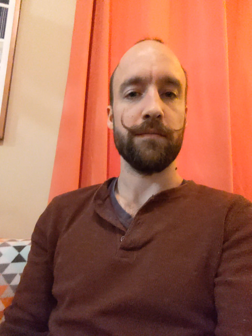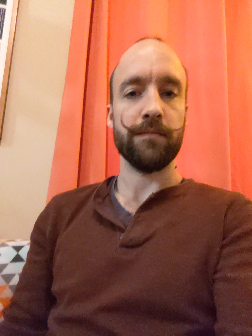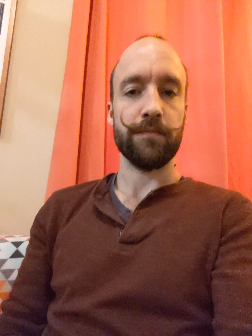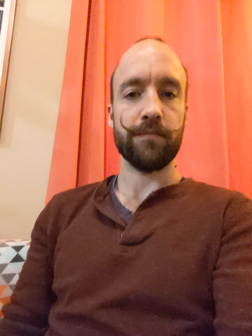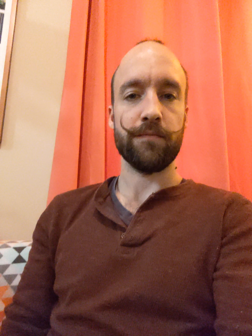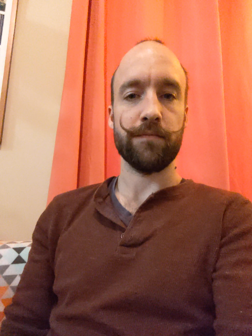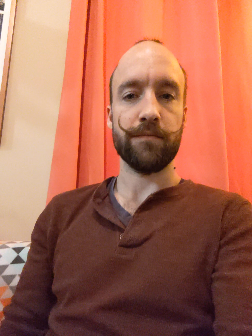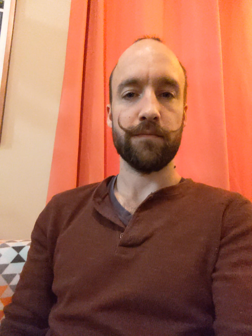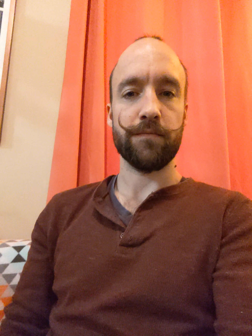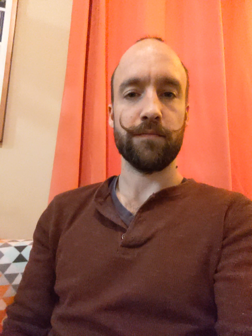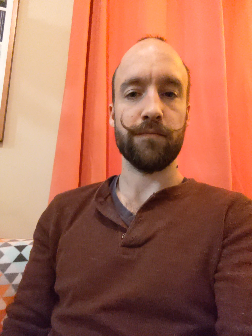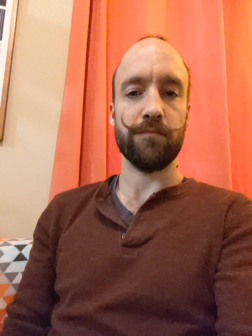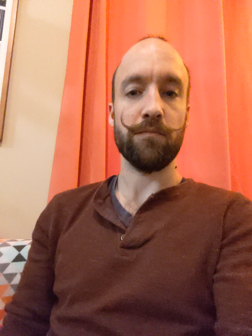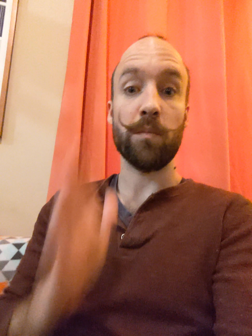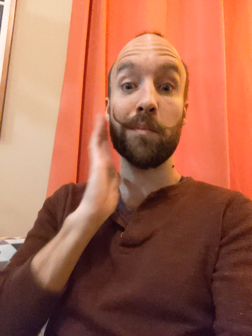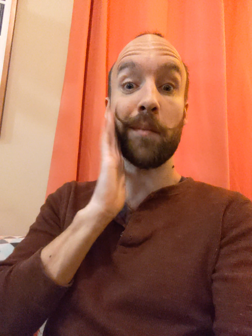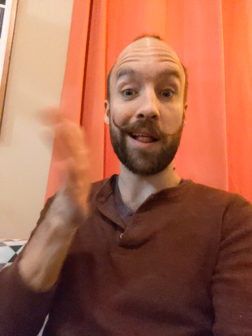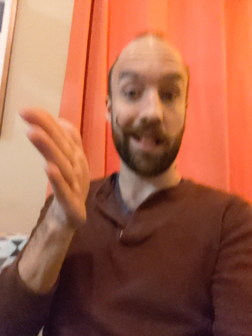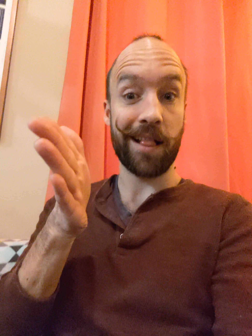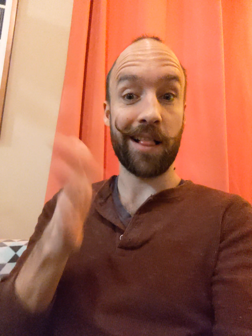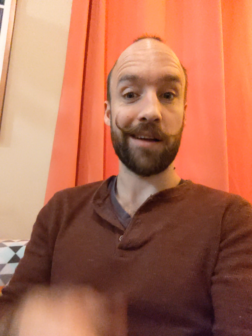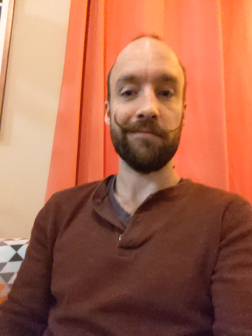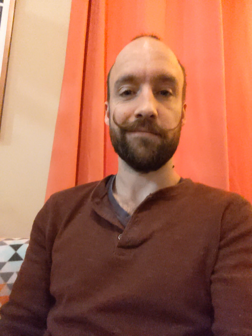will